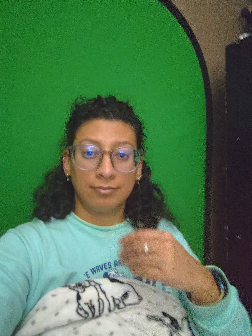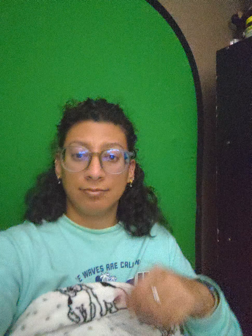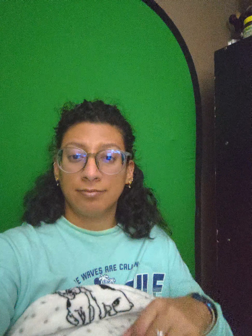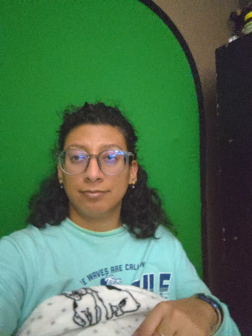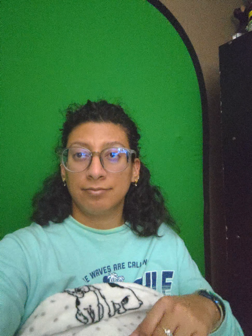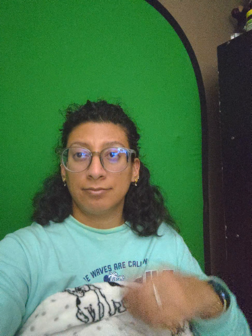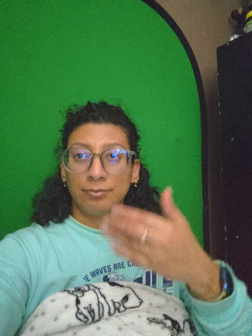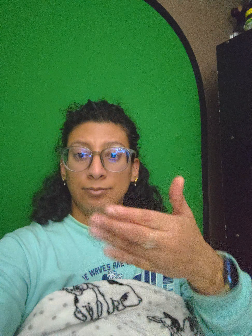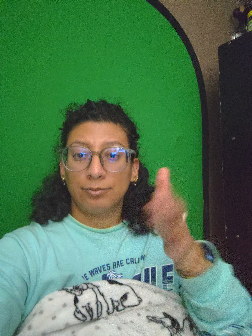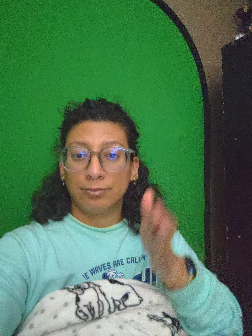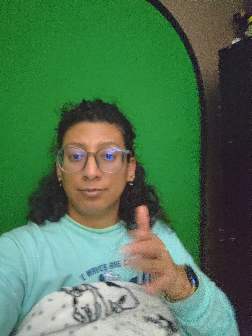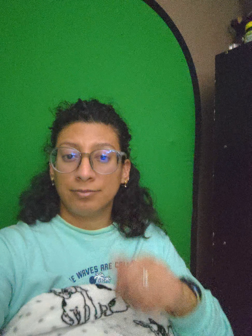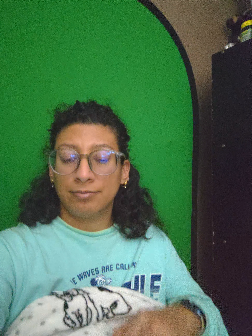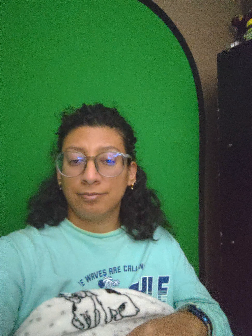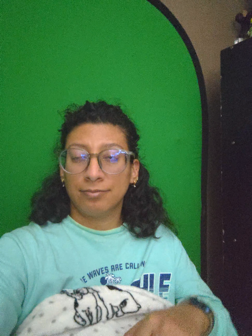room